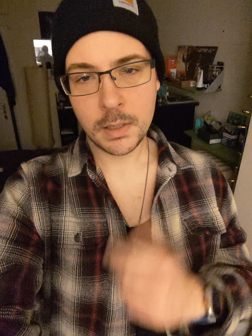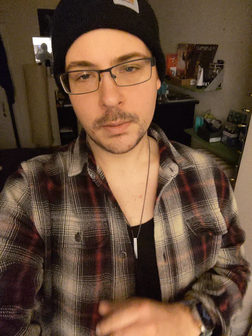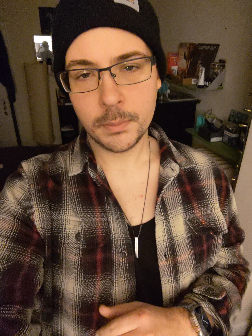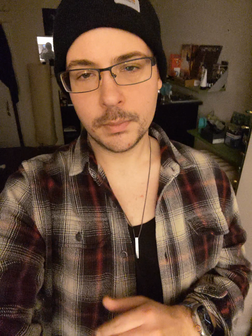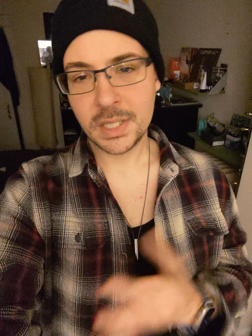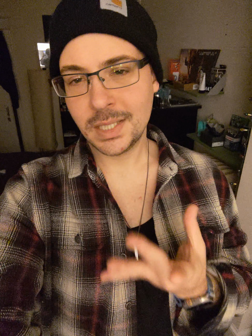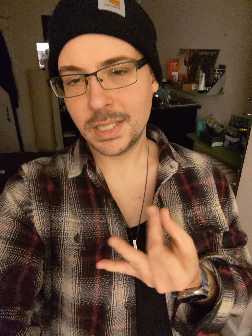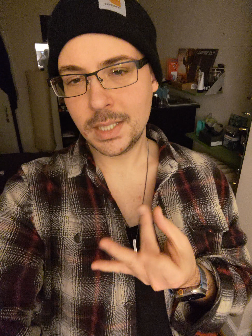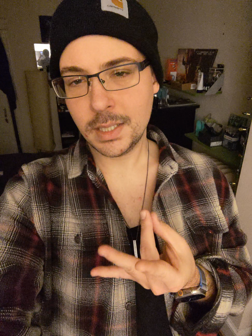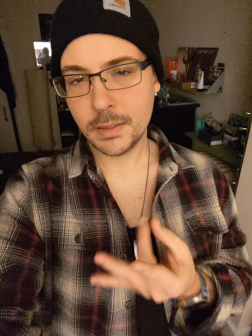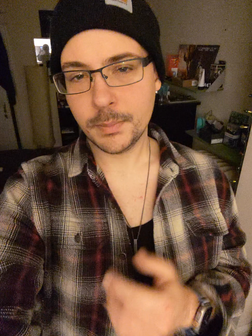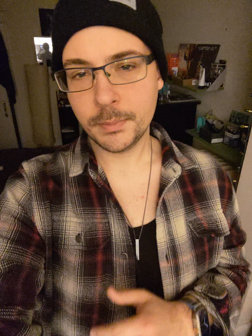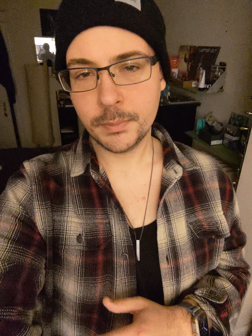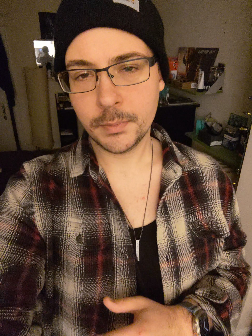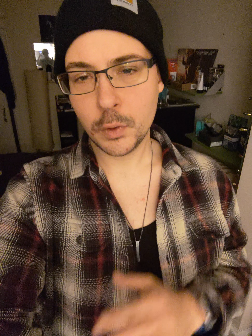sticky